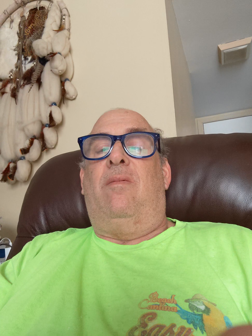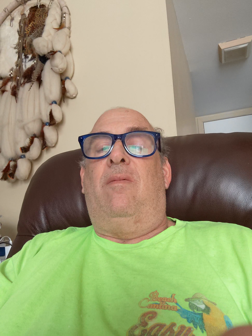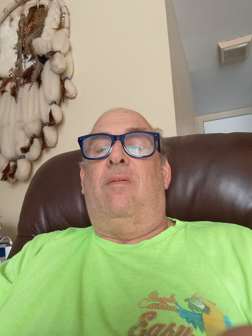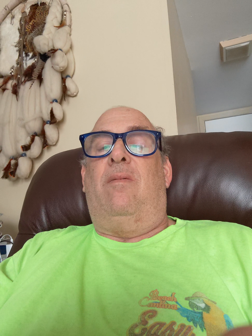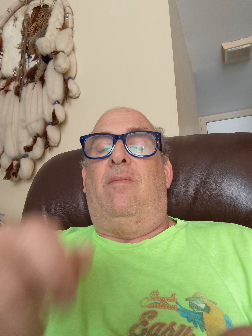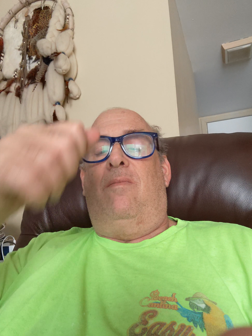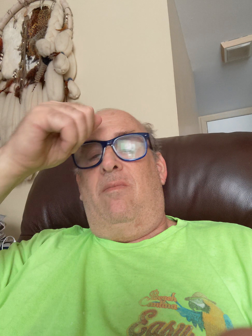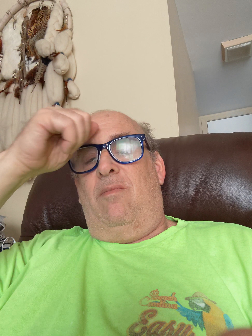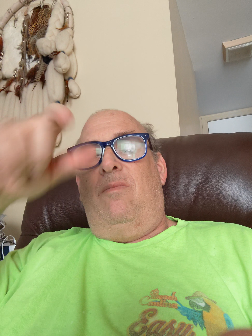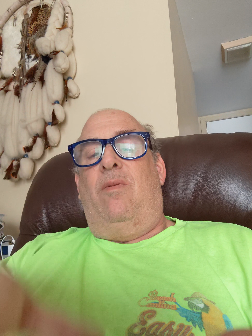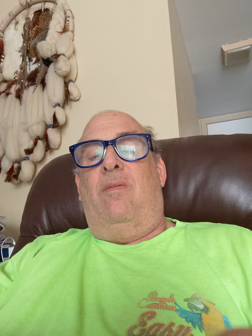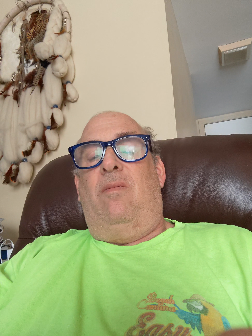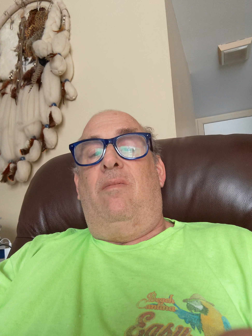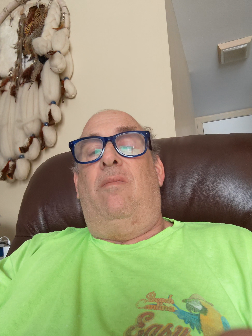brother